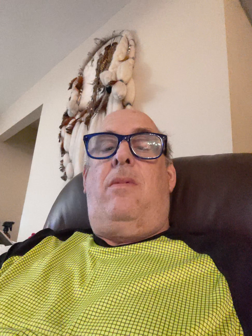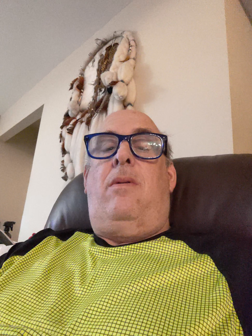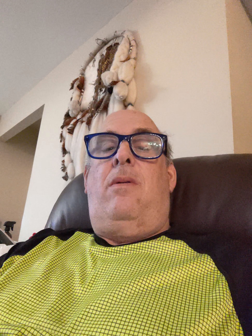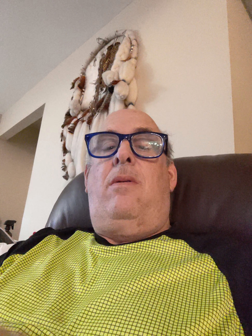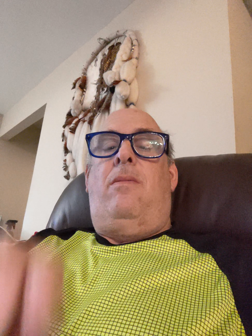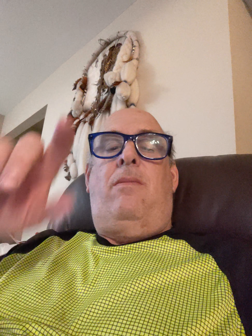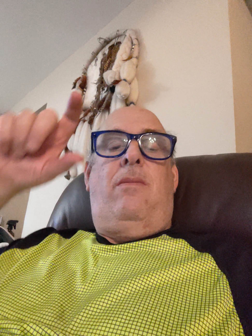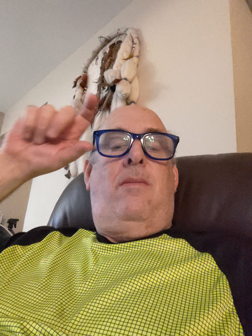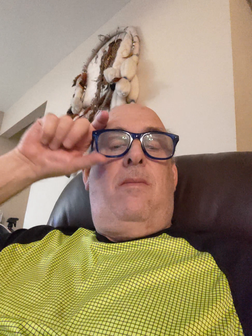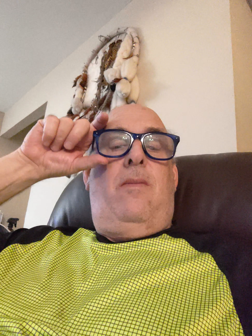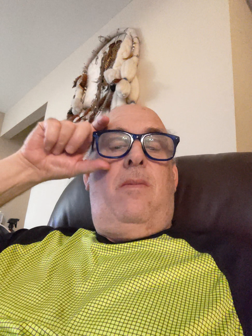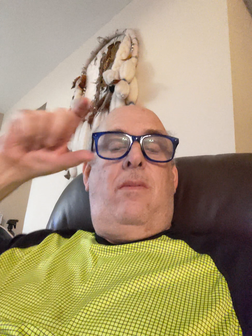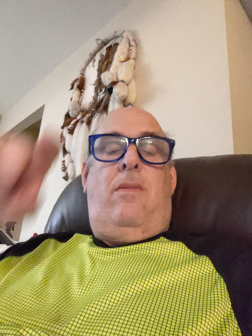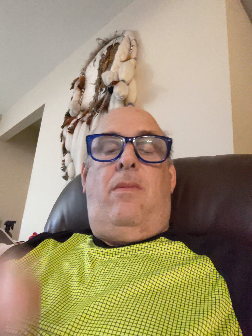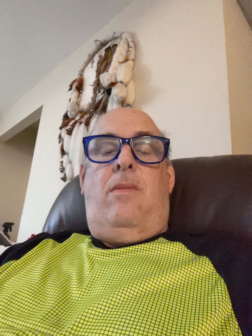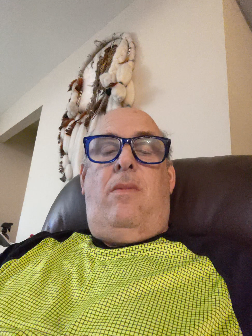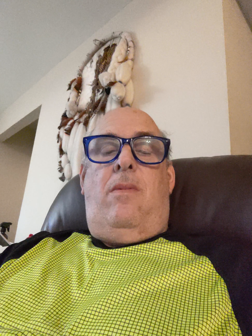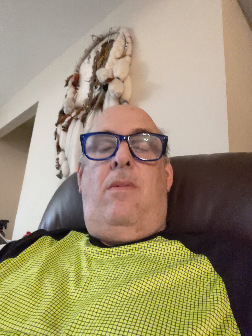moon